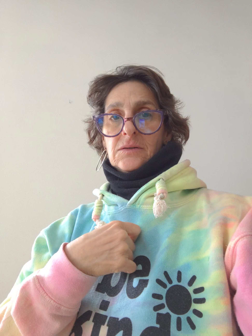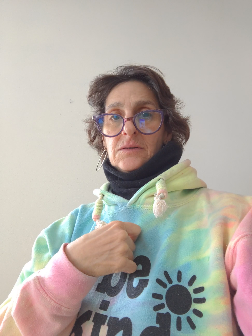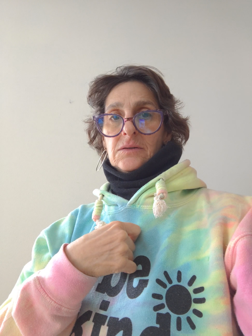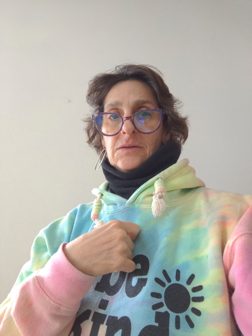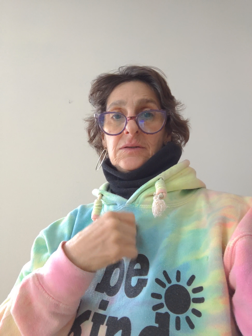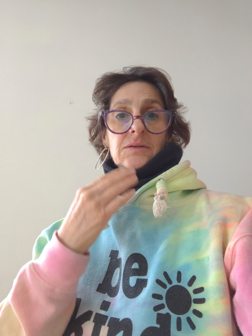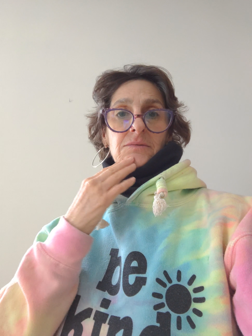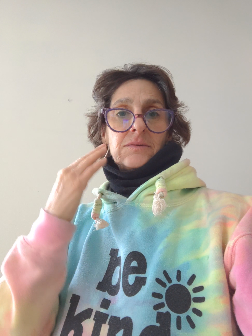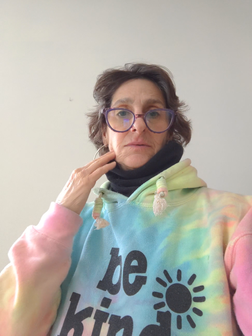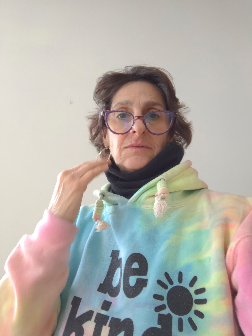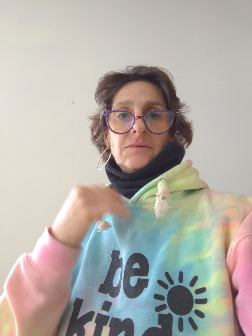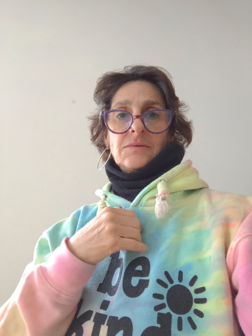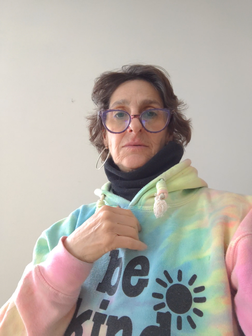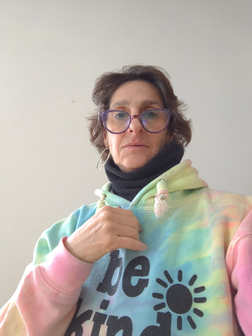kiss